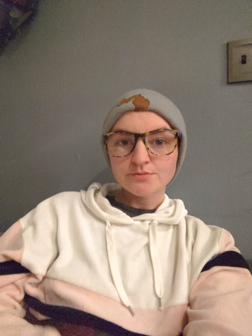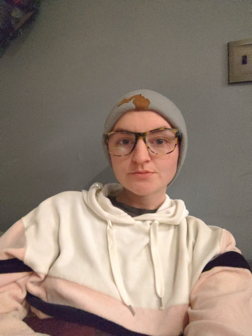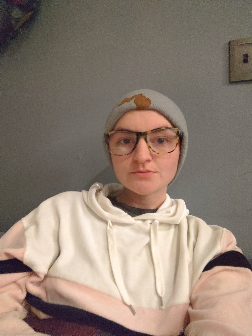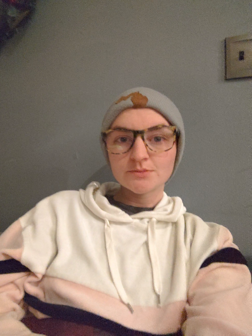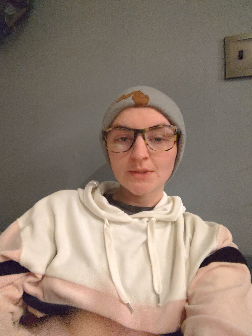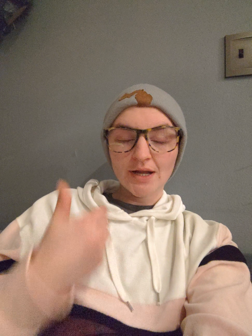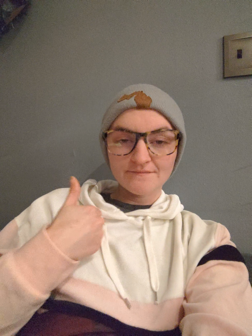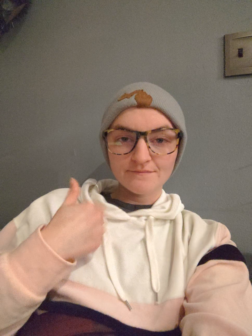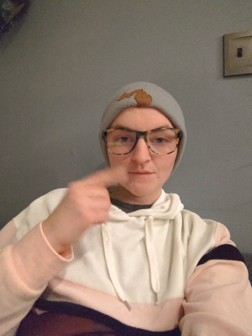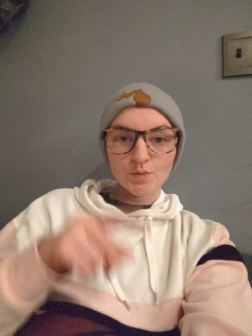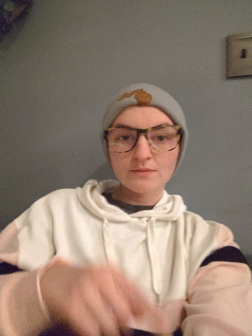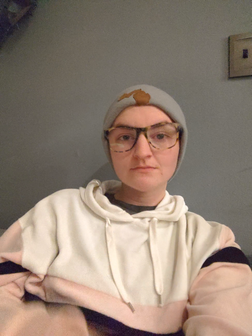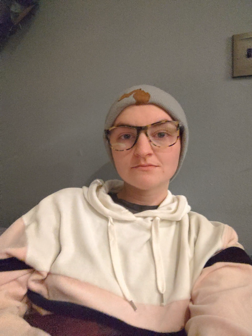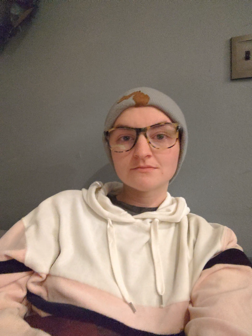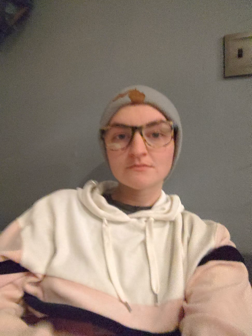have to